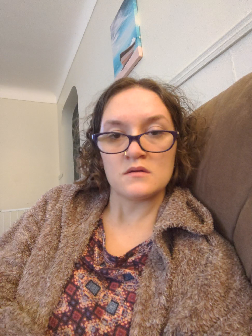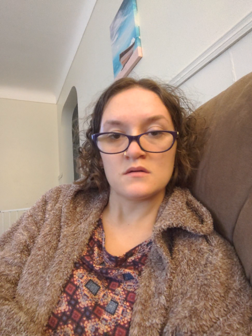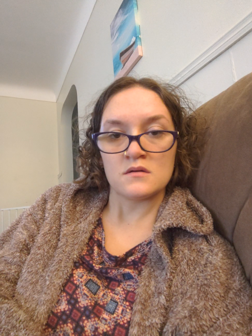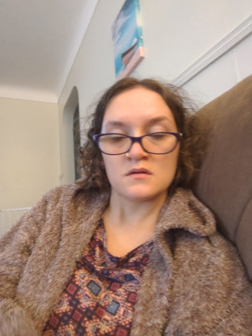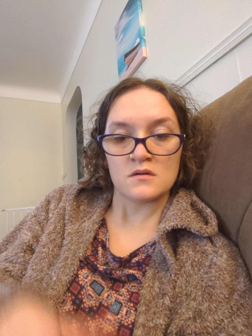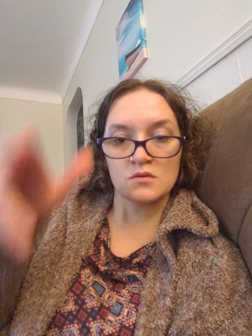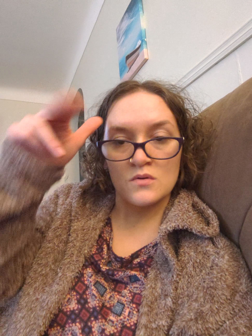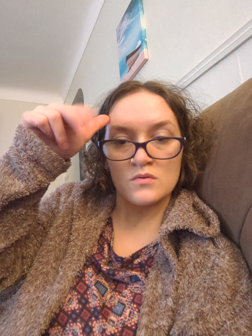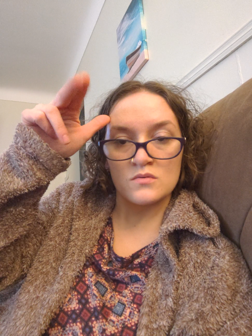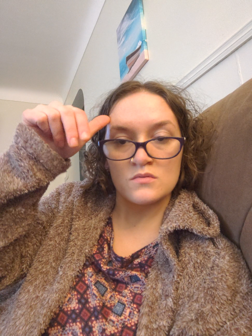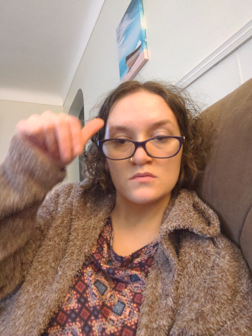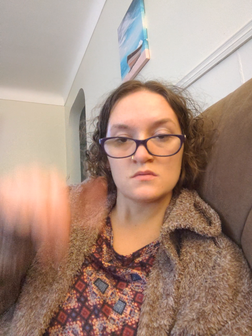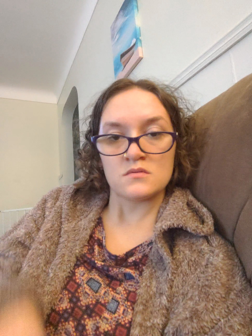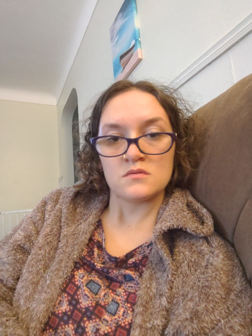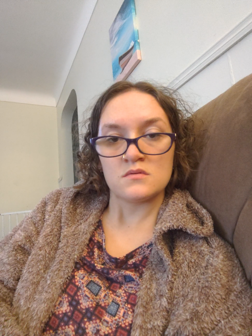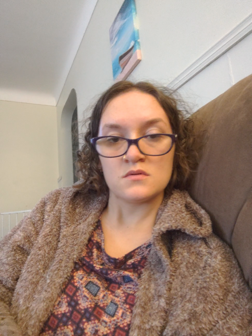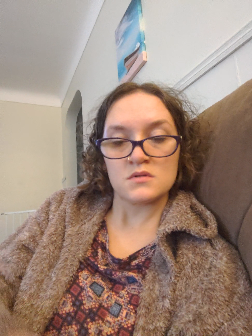horse